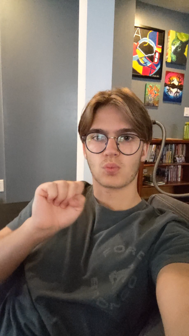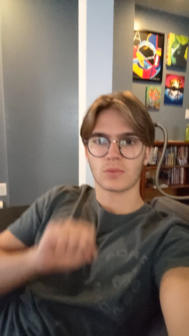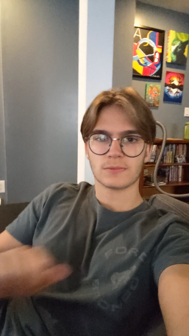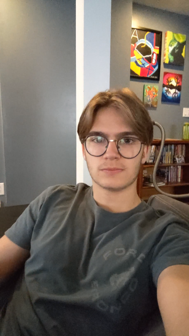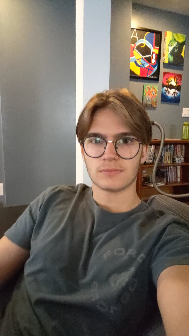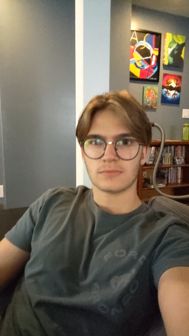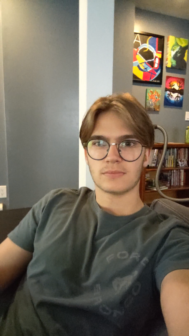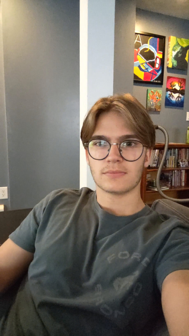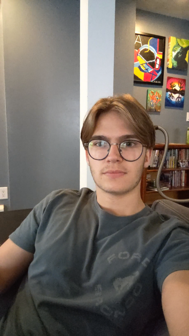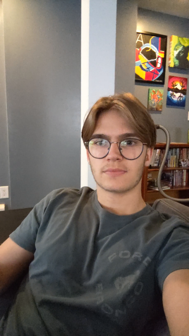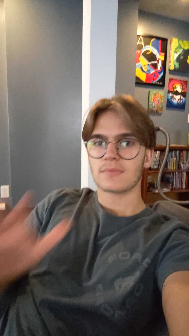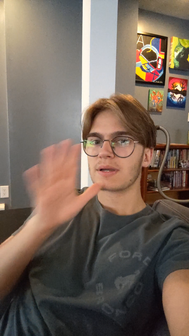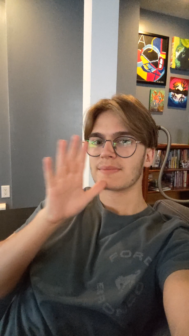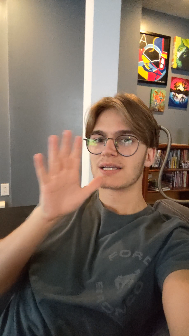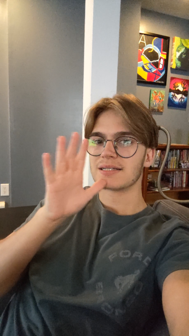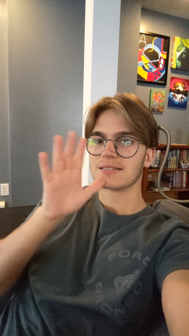mommy